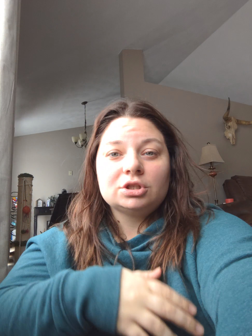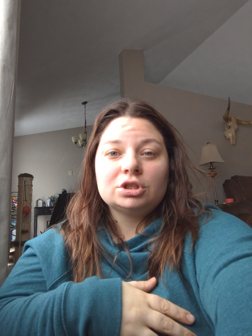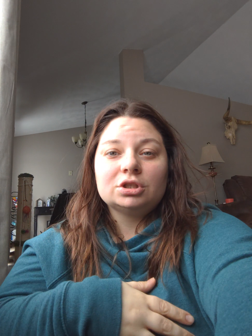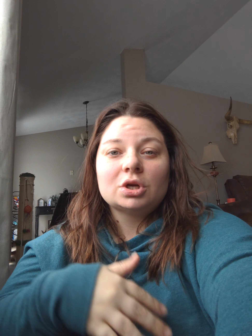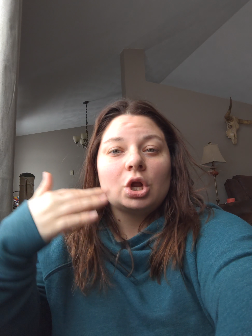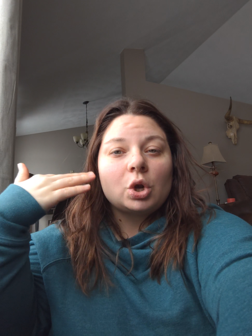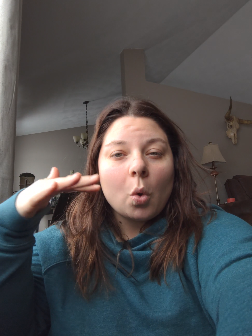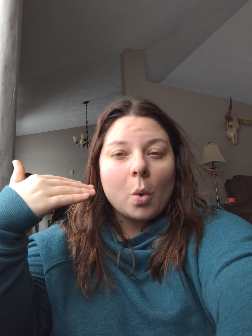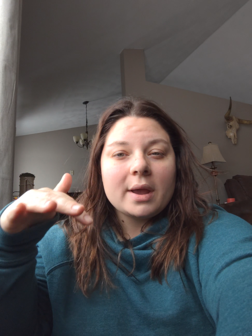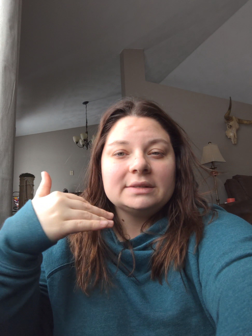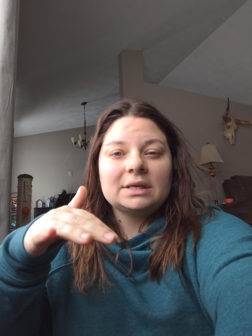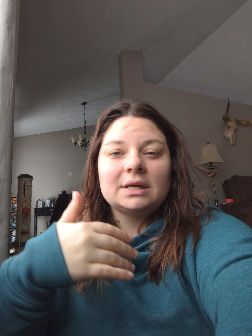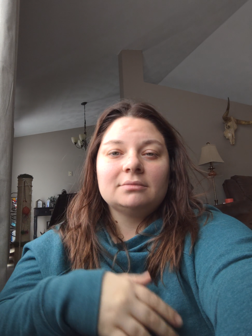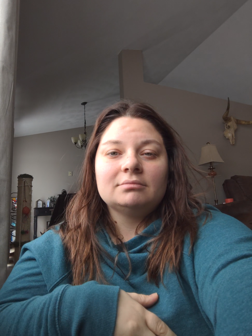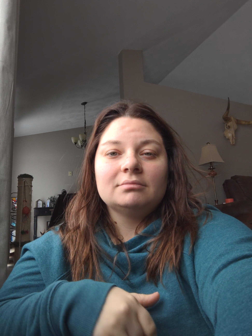noisy